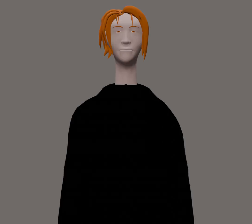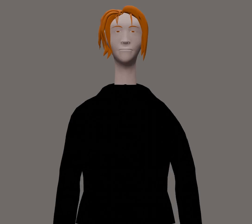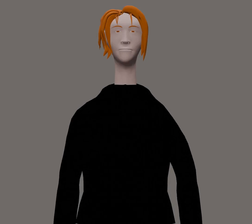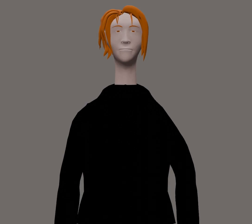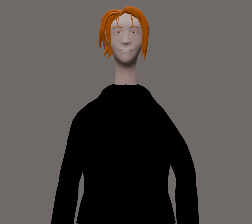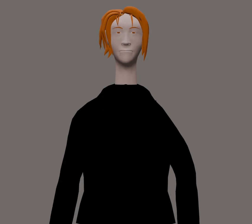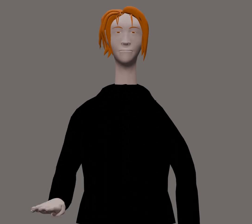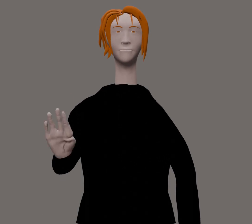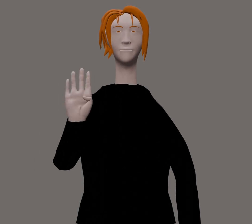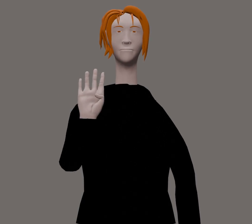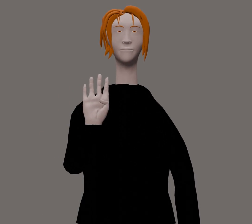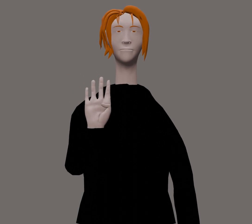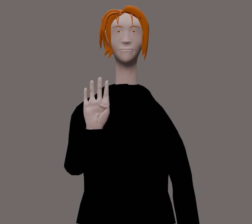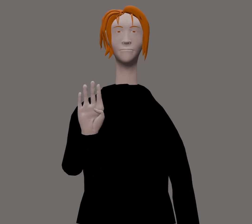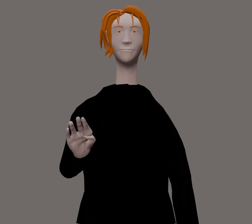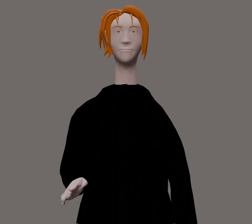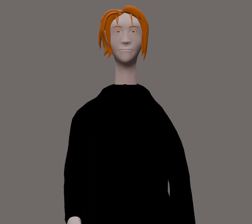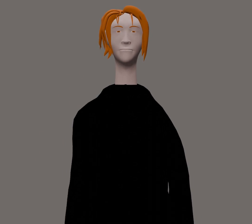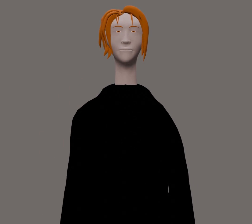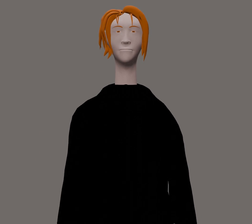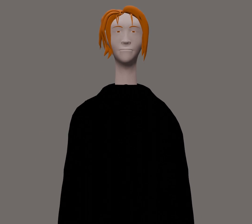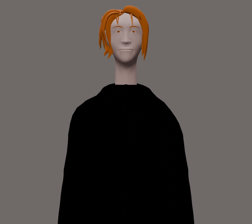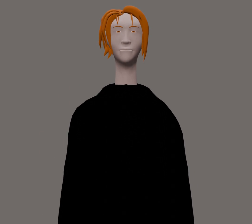B